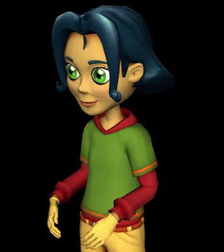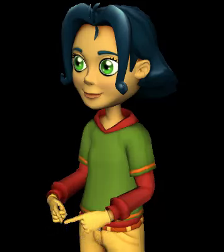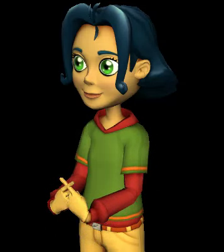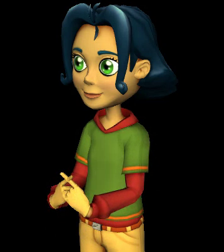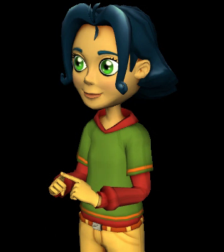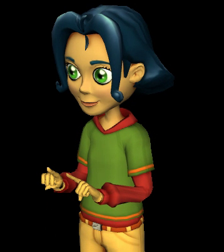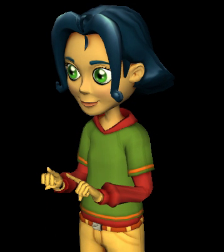مختلف